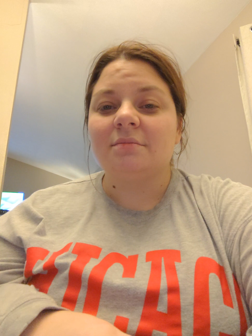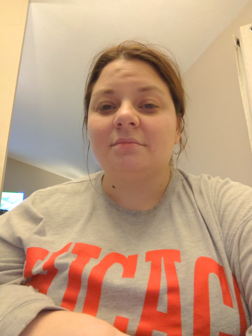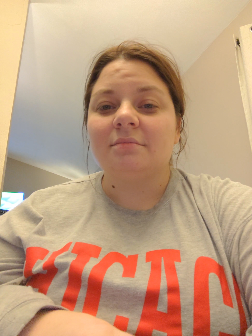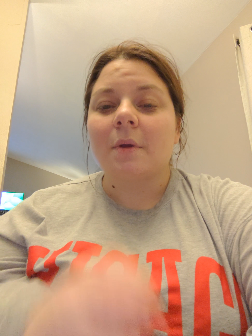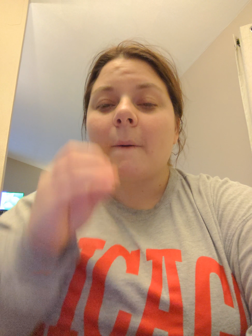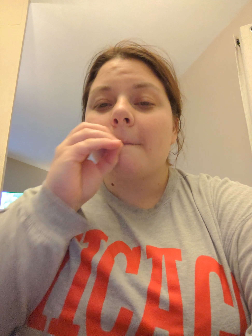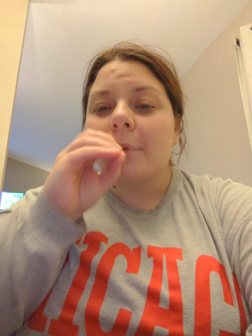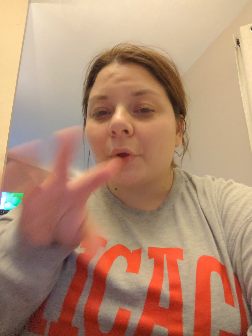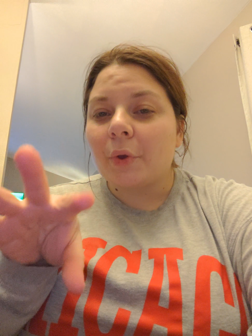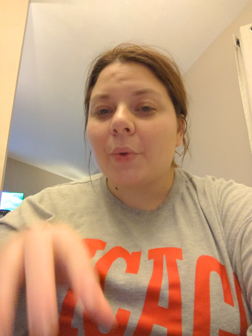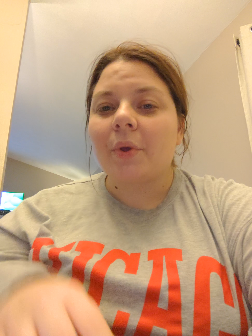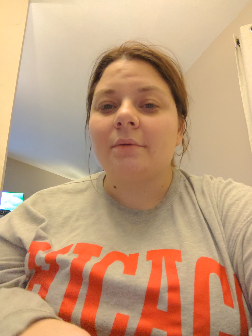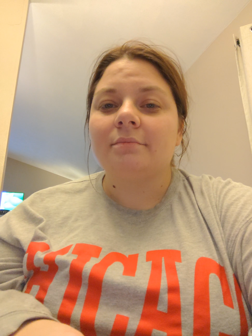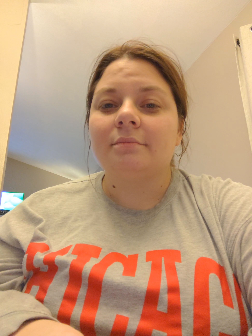blow